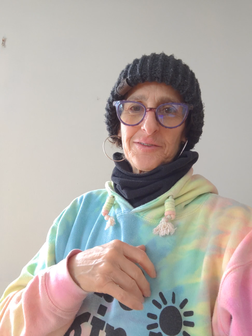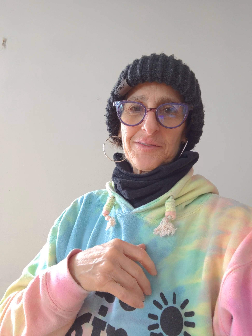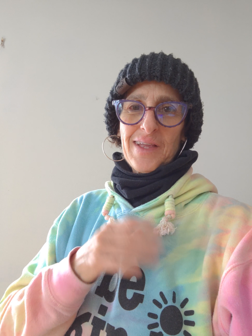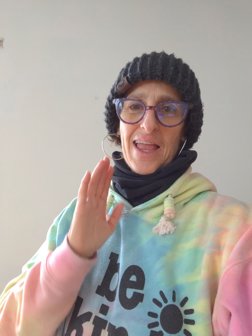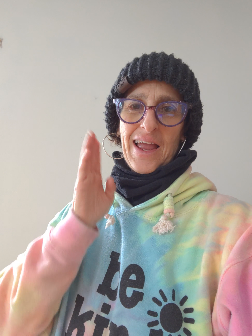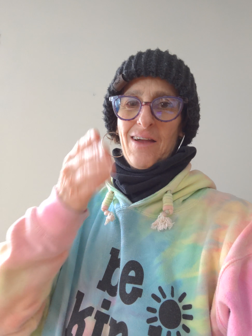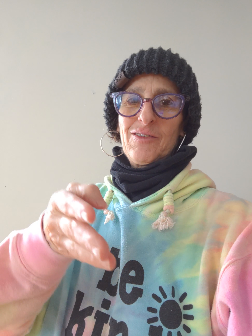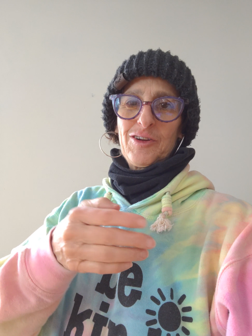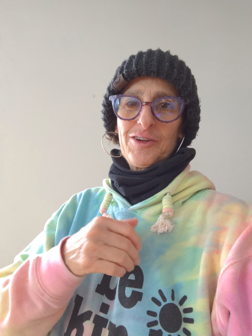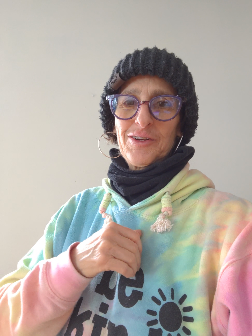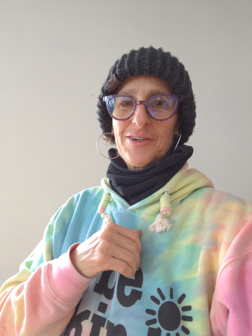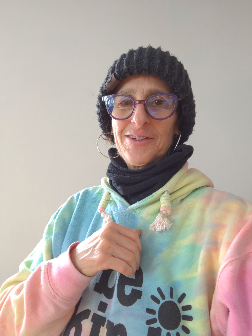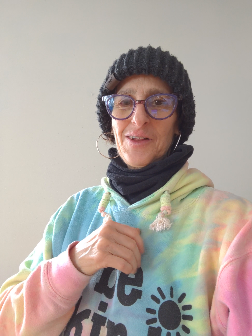after